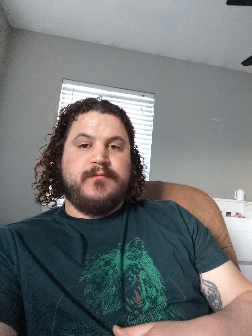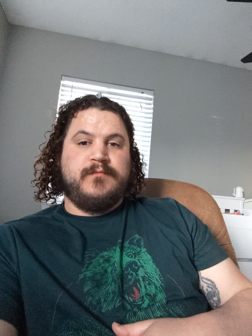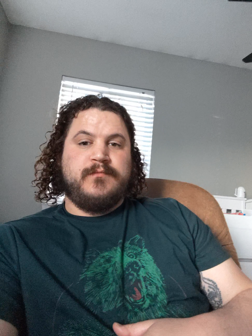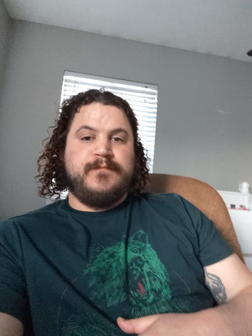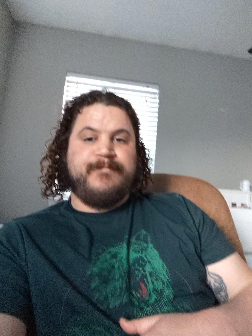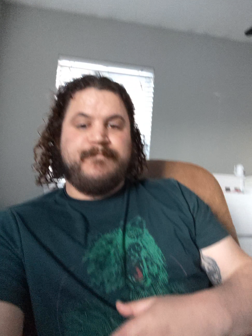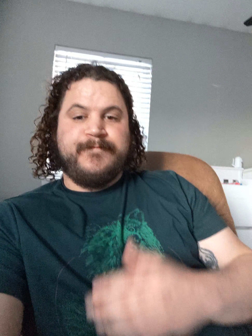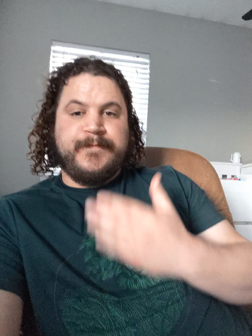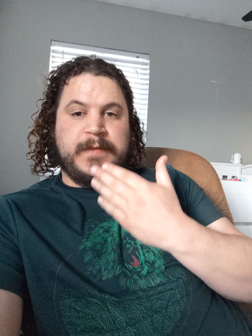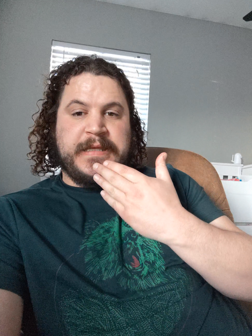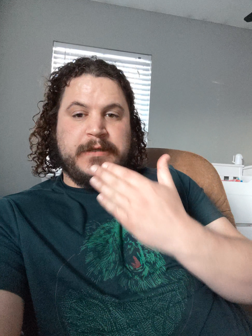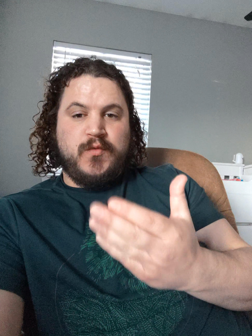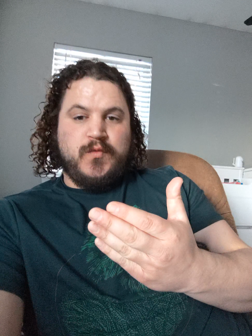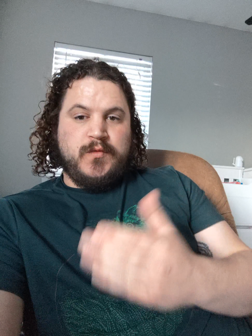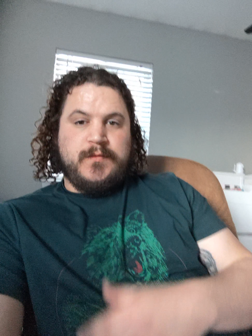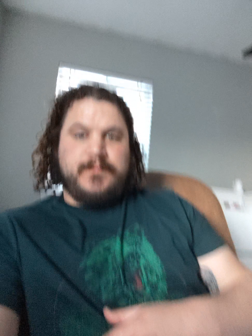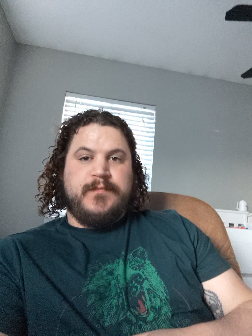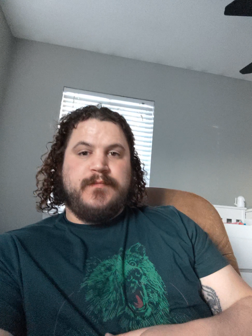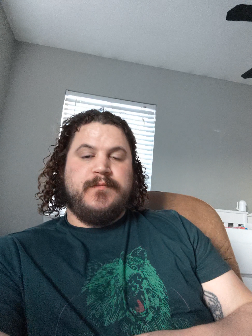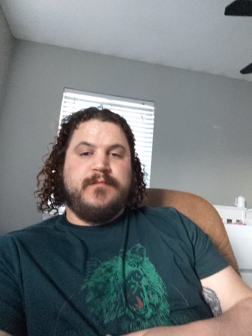thank you